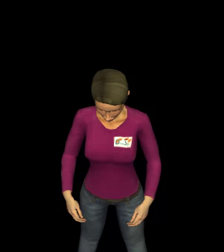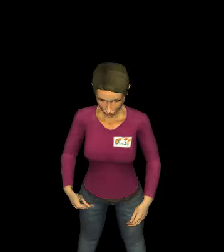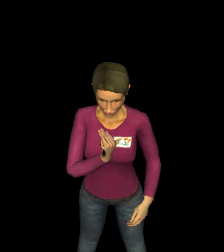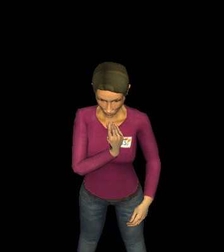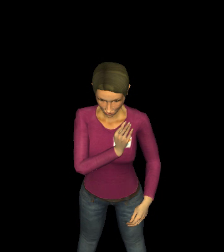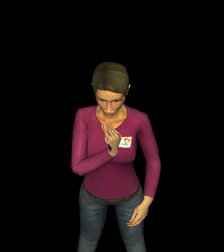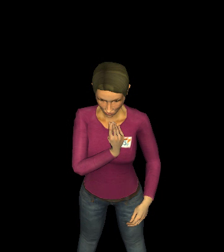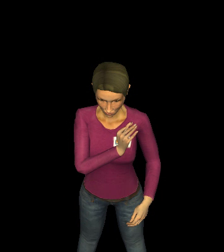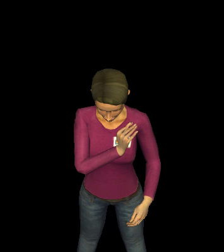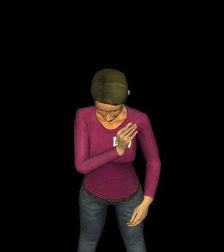شتاء